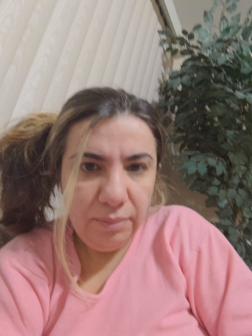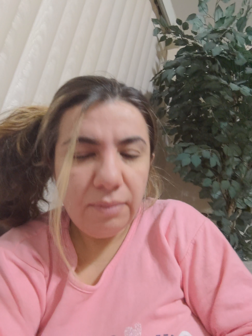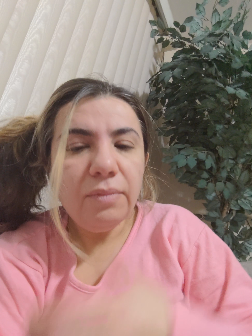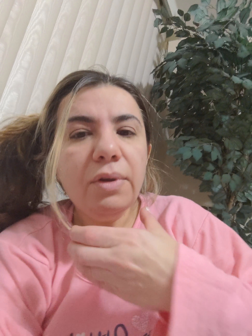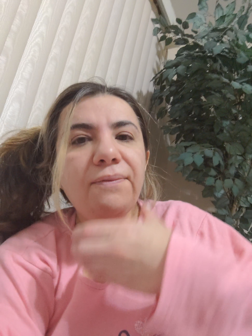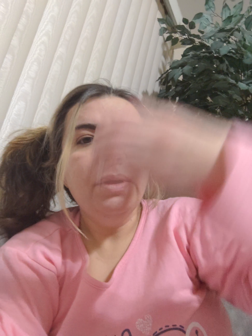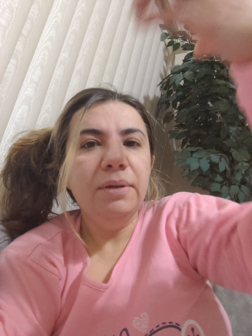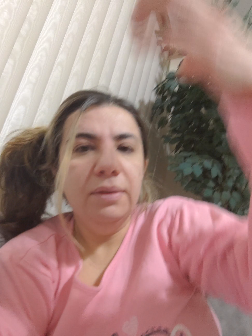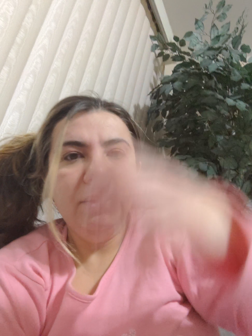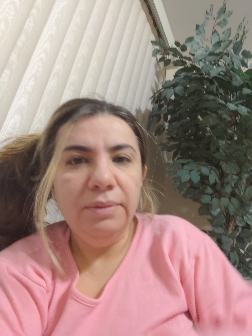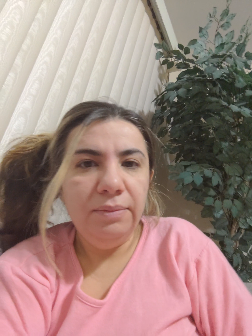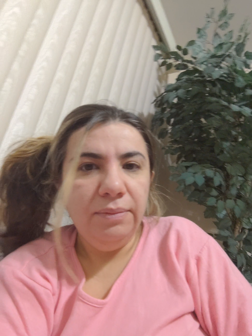giraffe